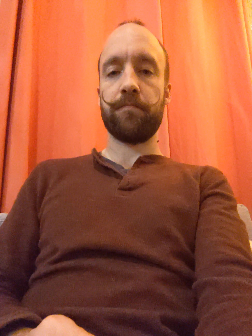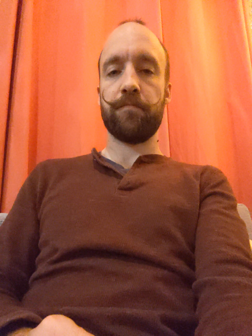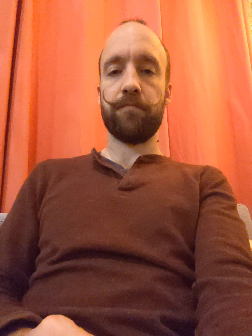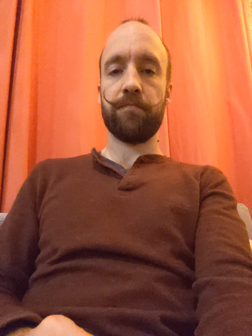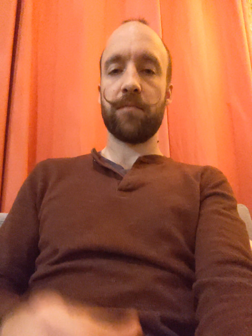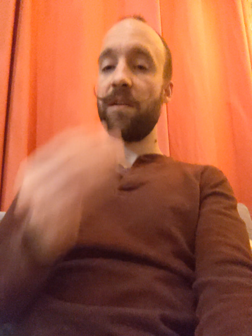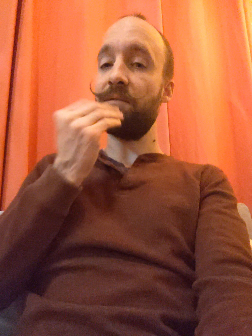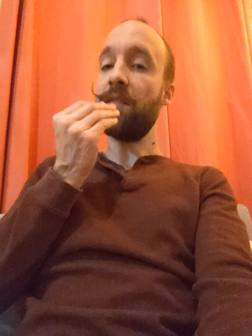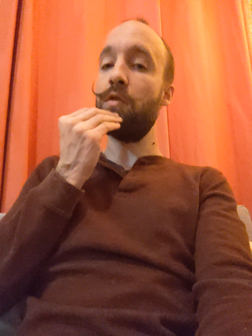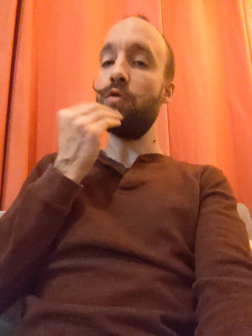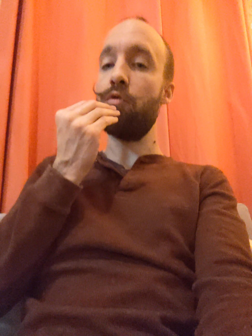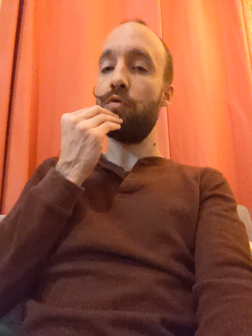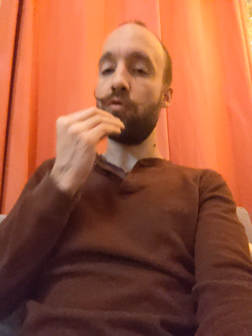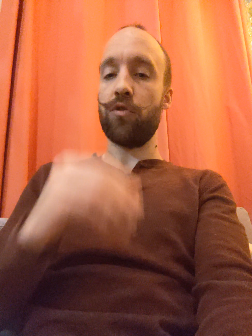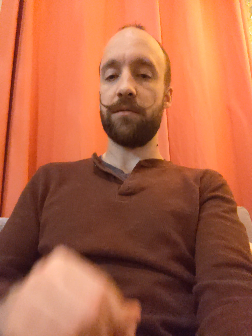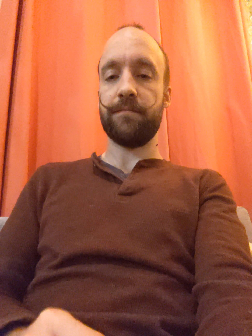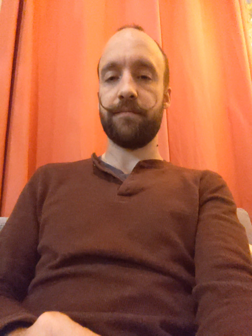food